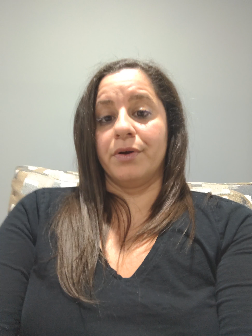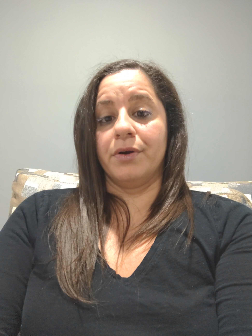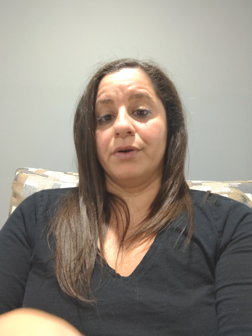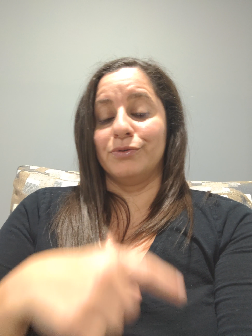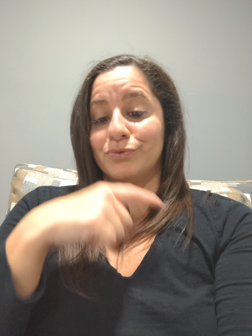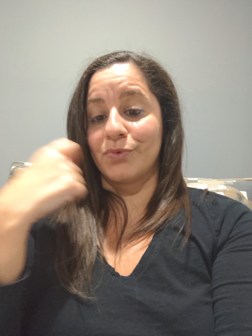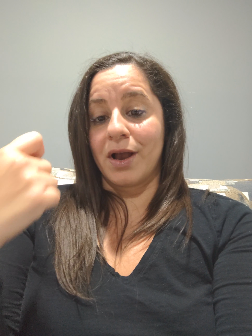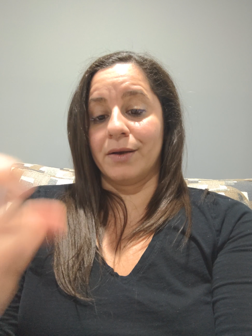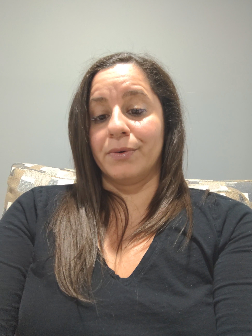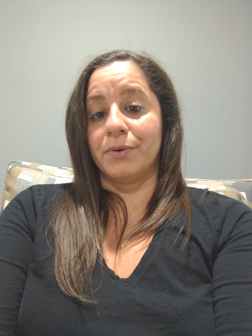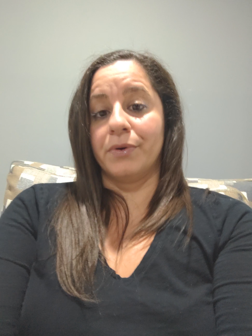dry